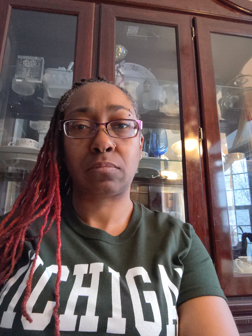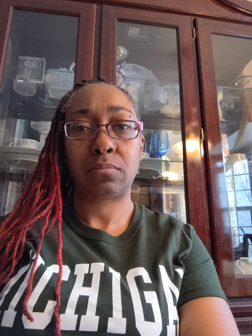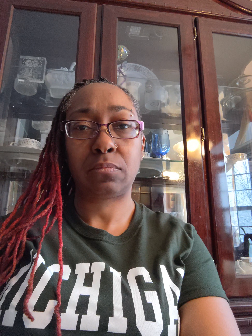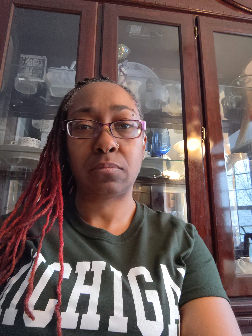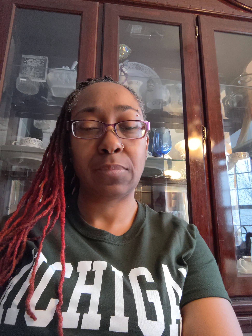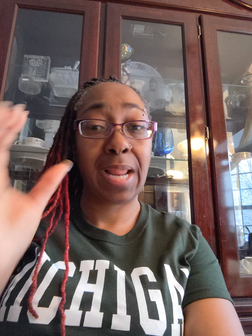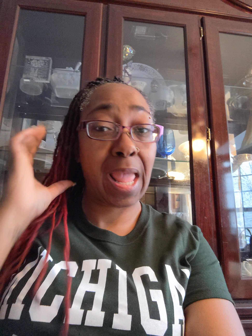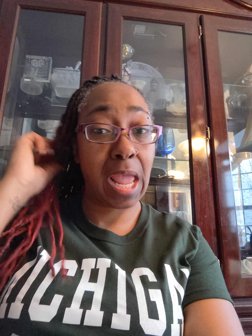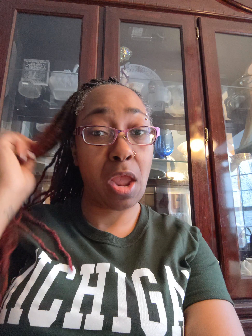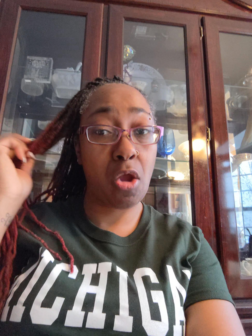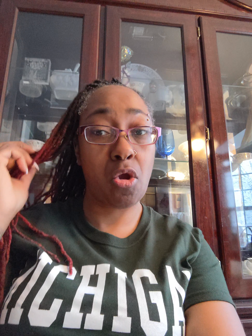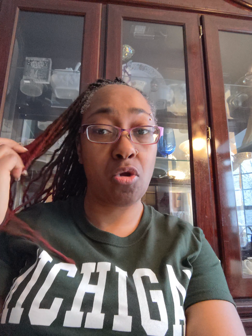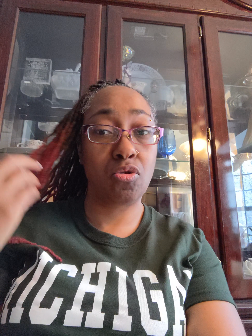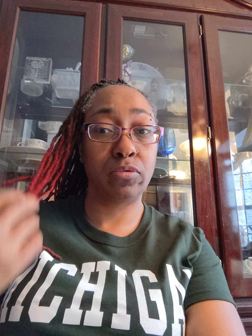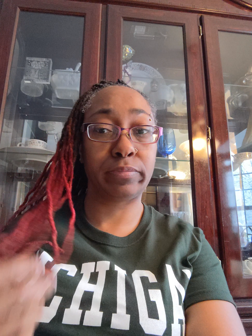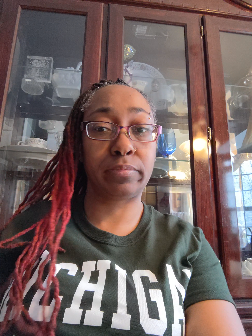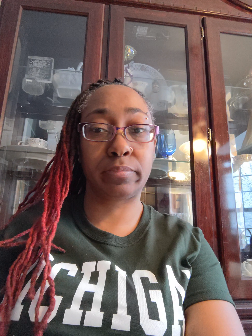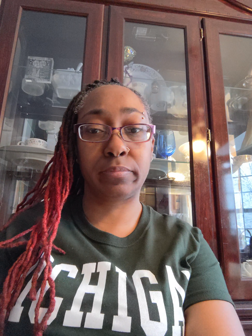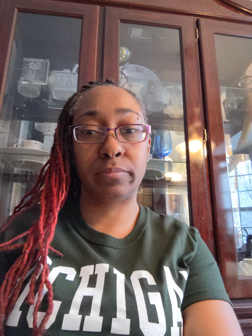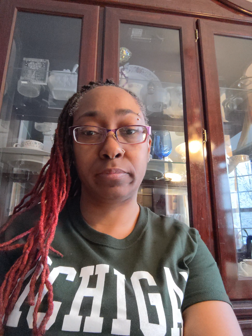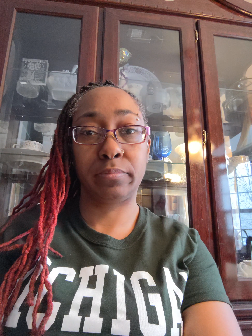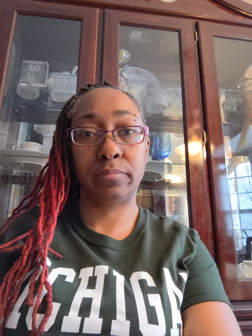hair